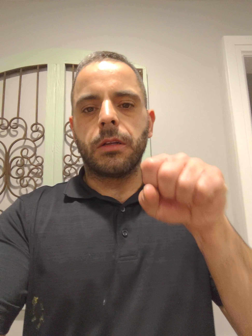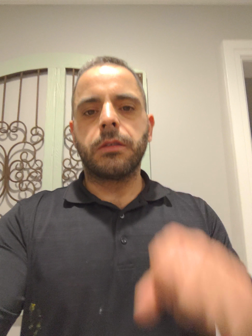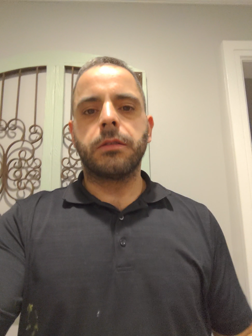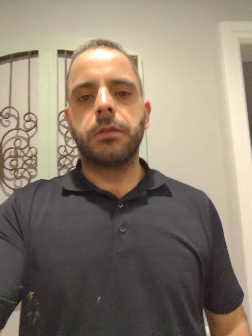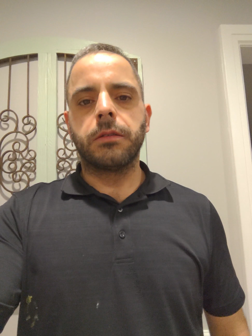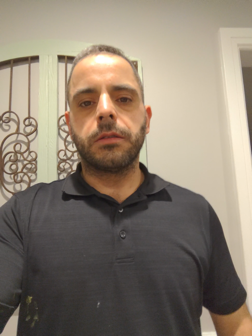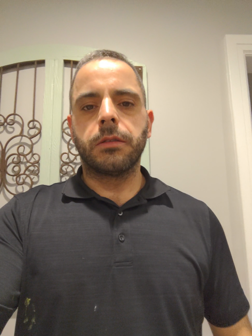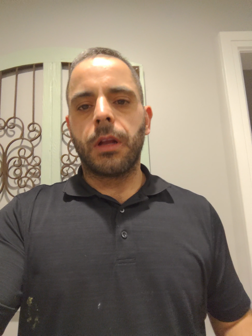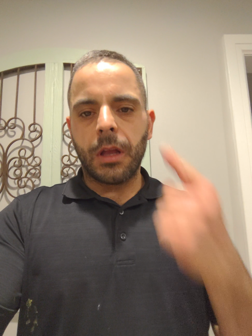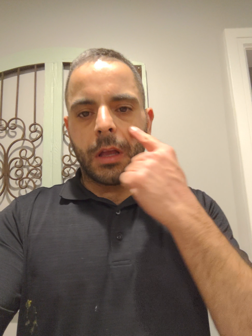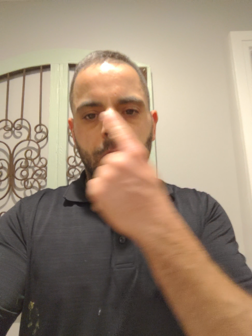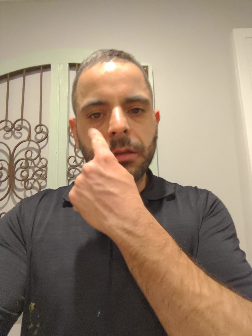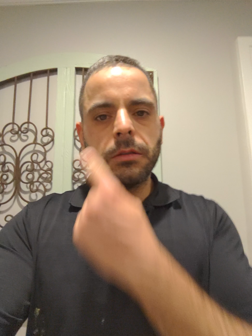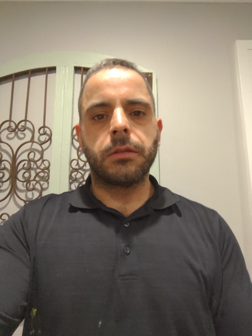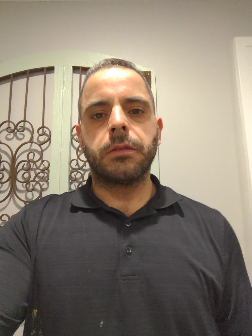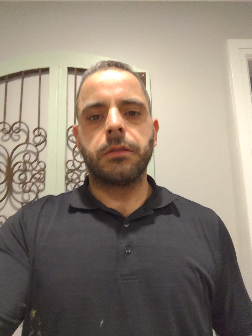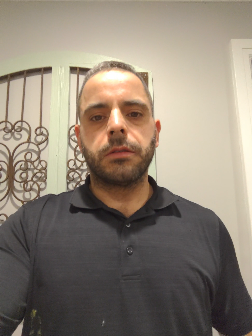eye